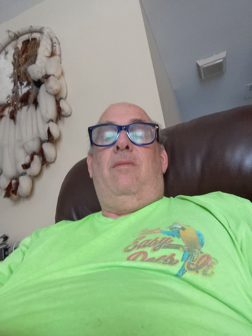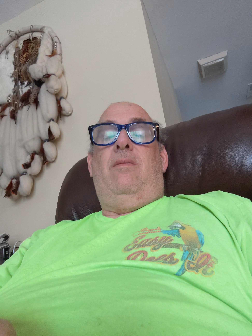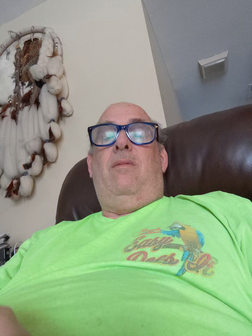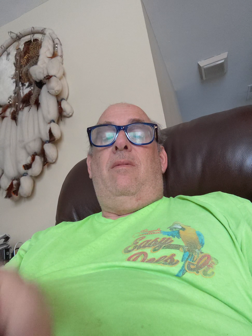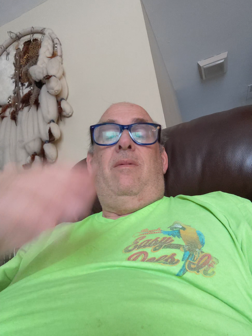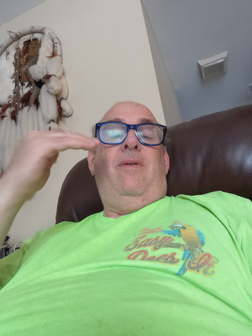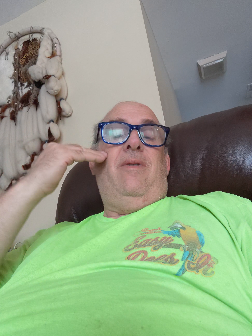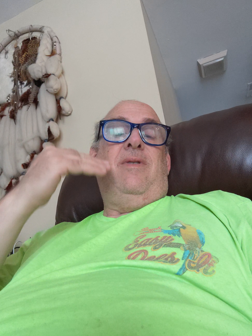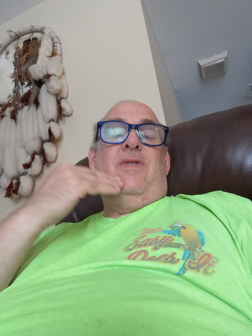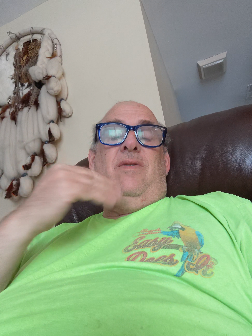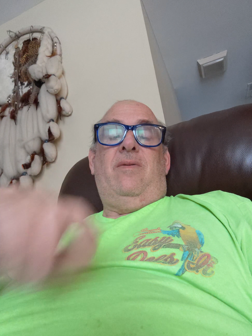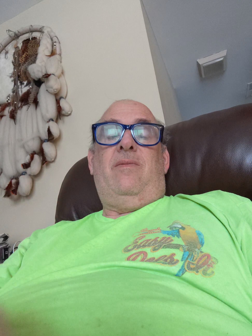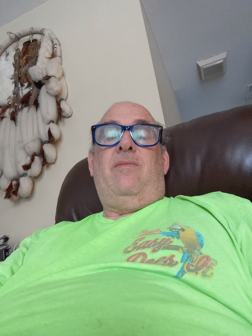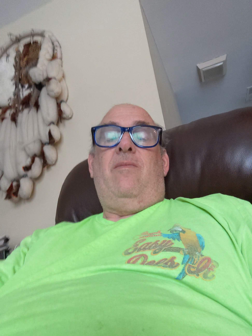head